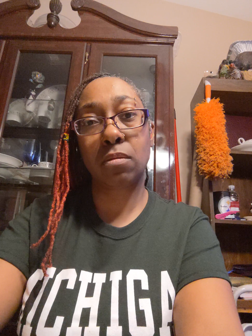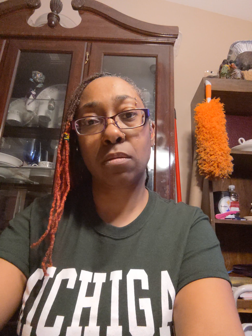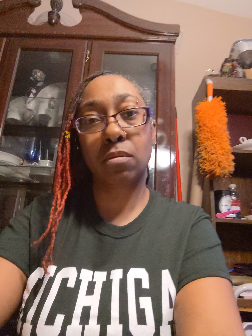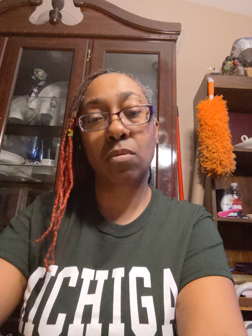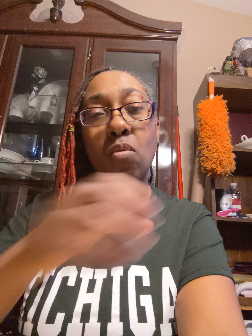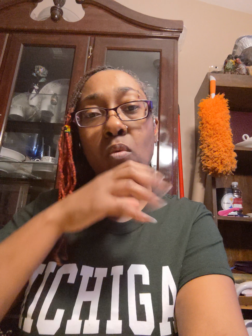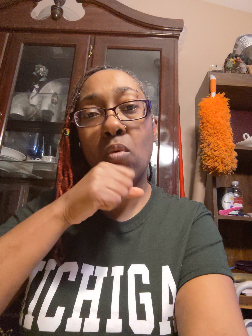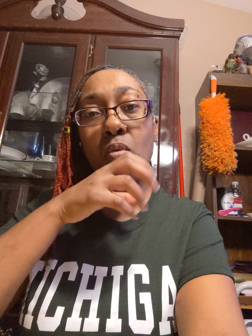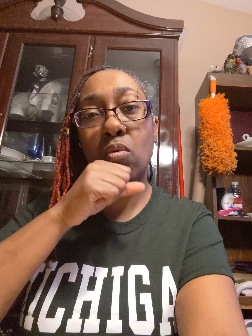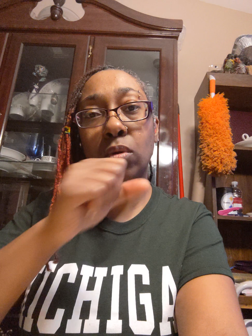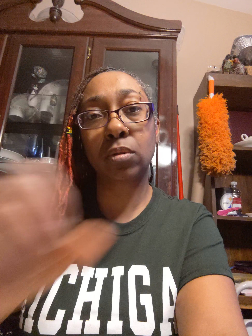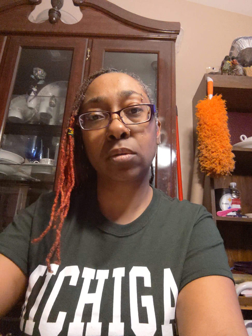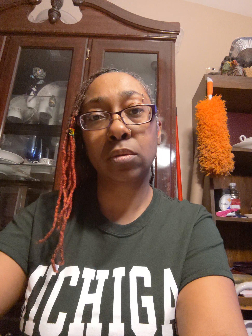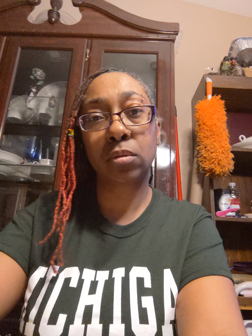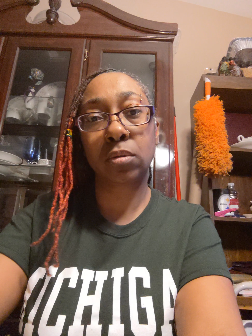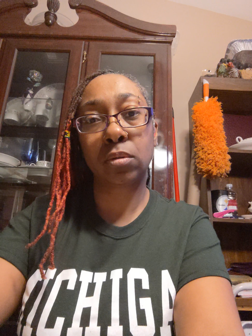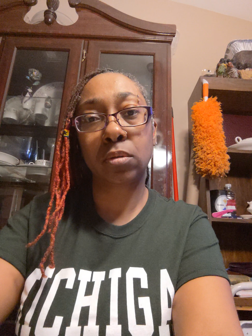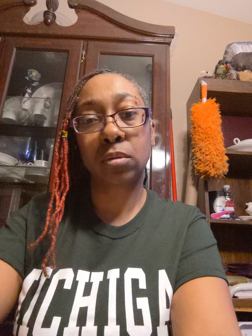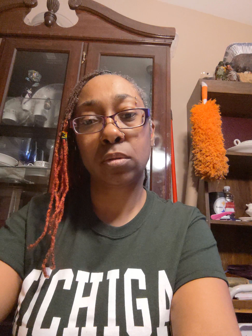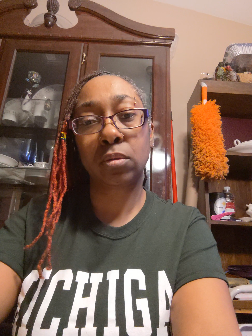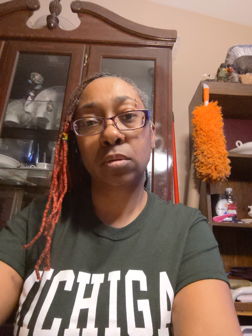orange